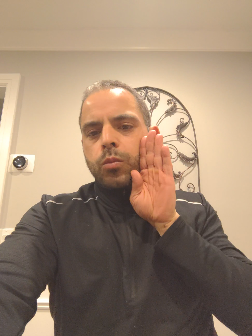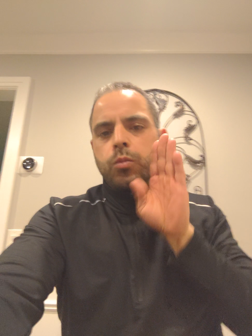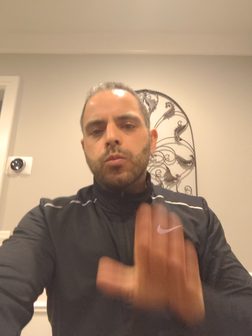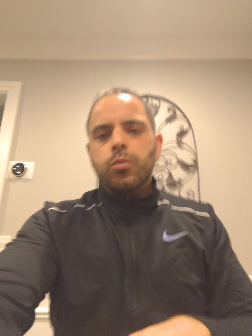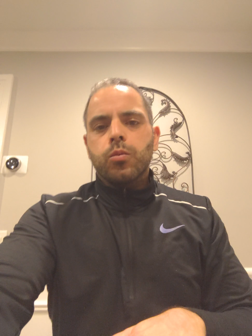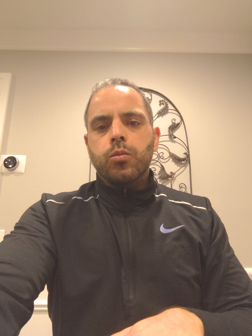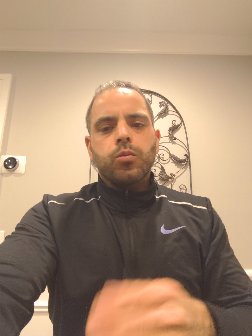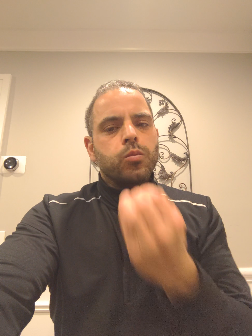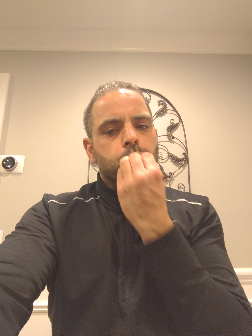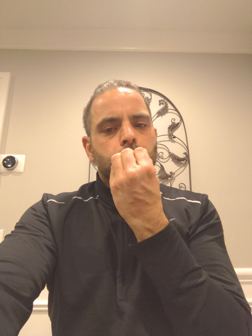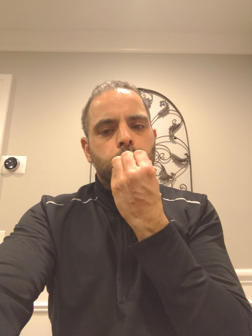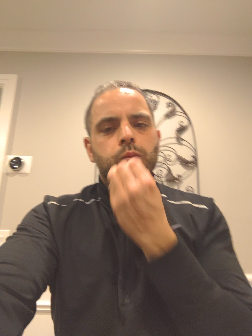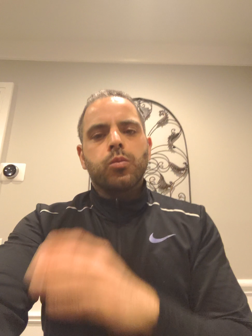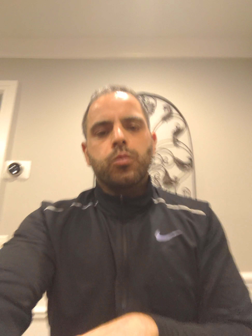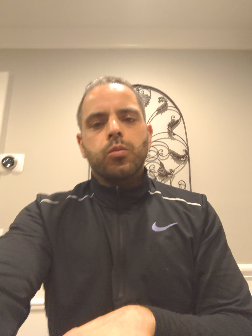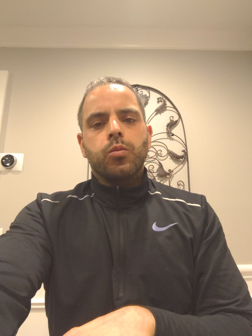food